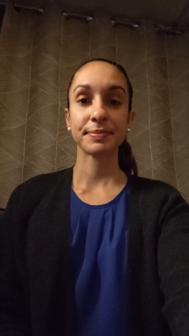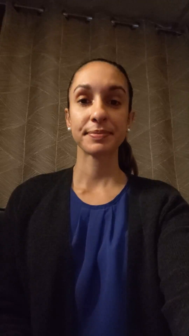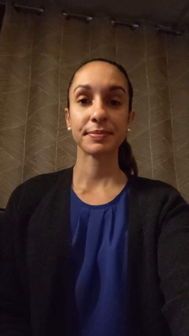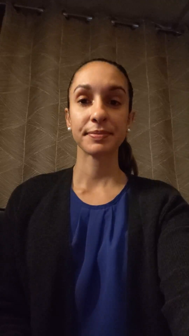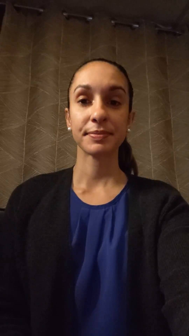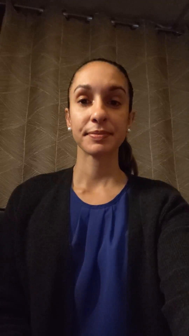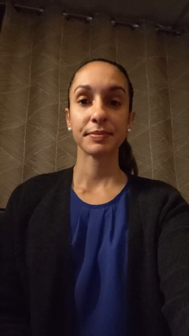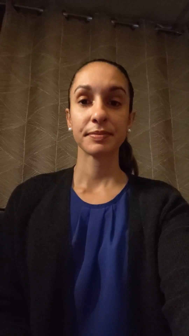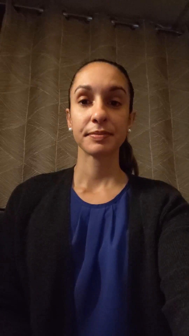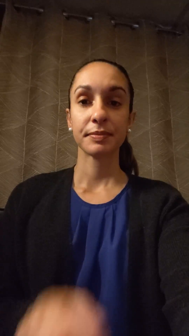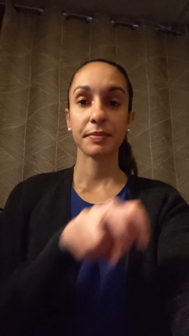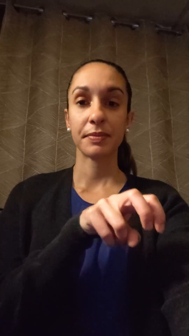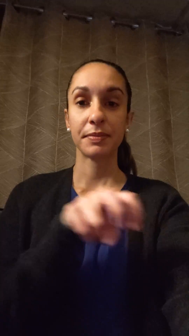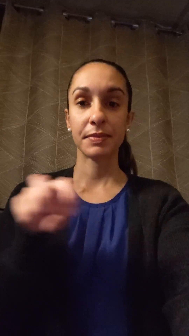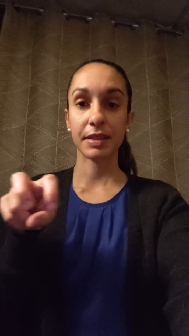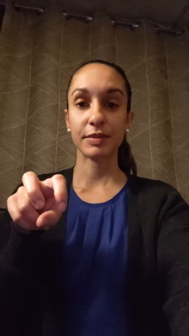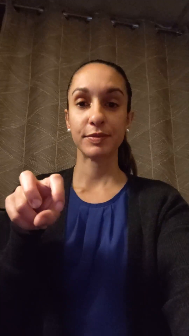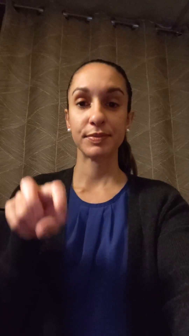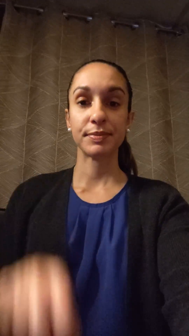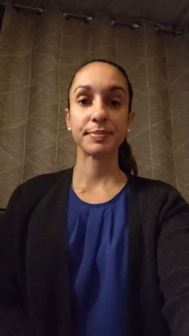porch